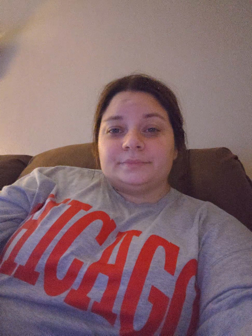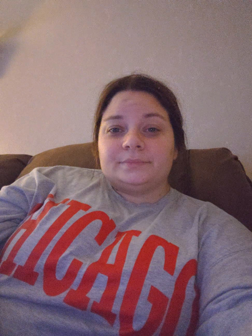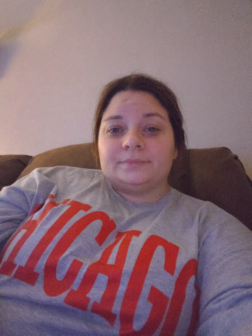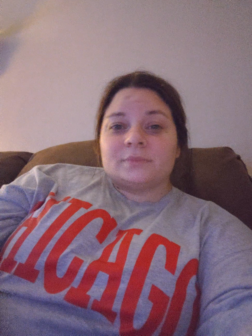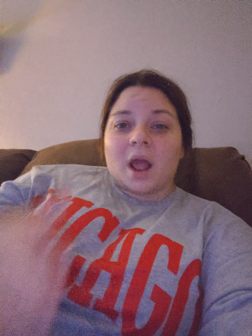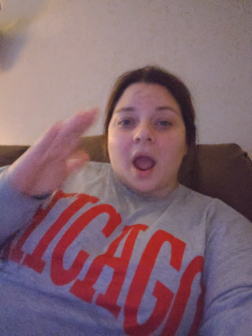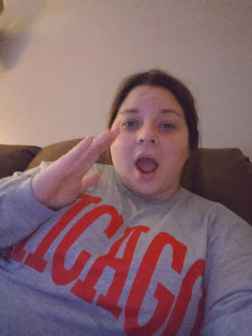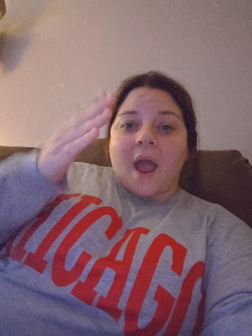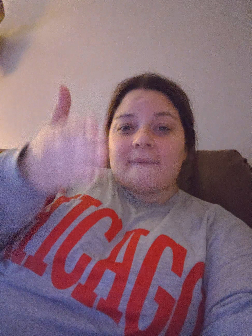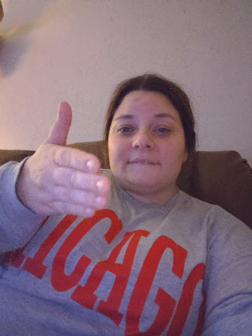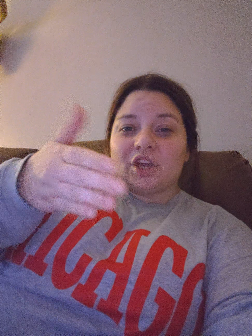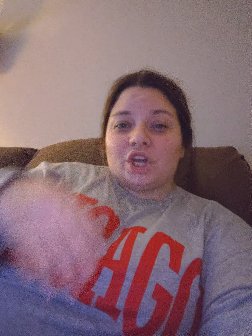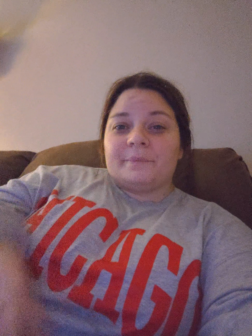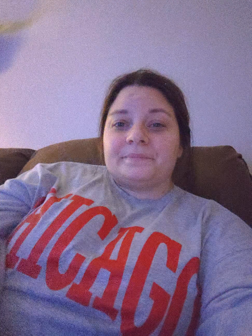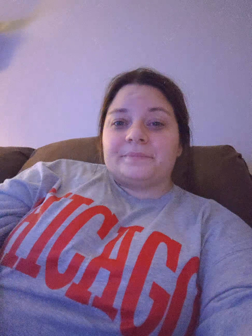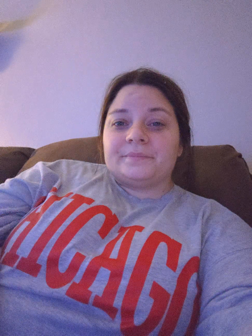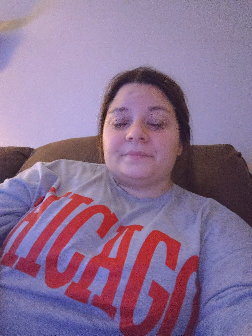after